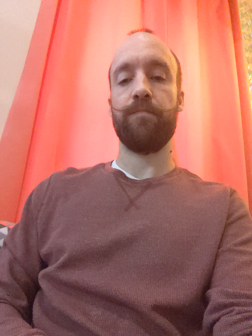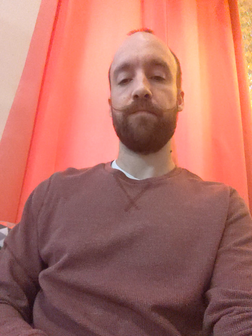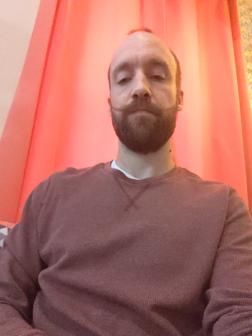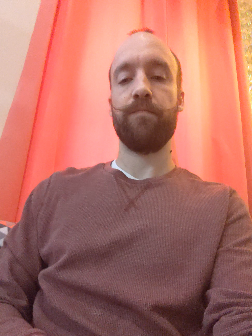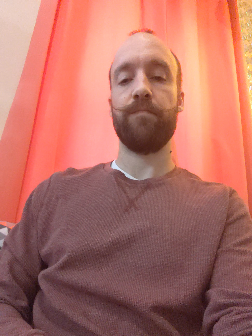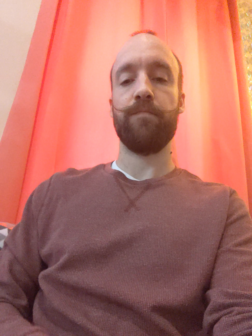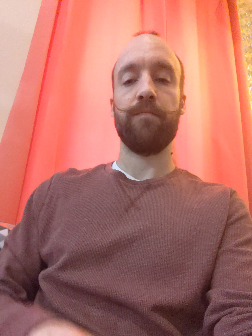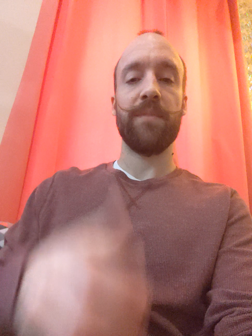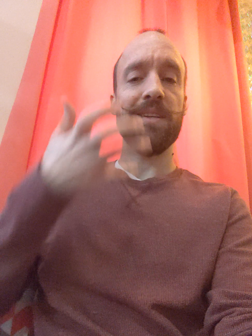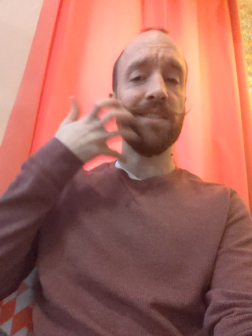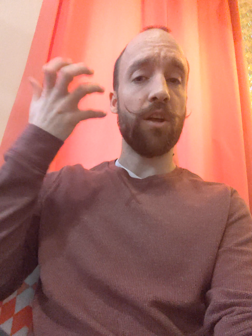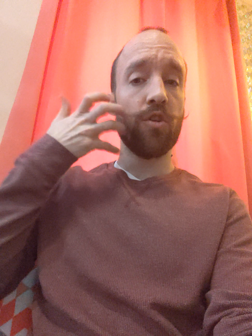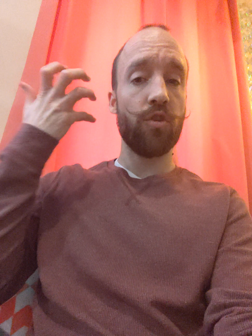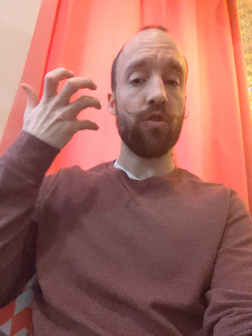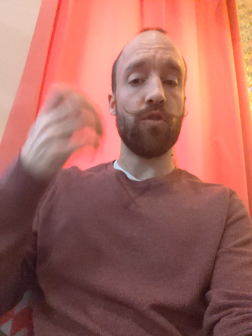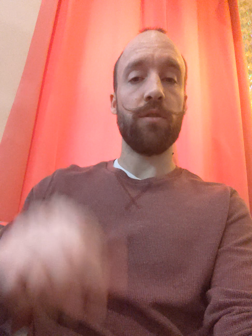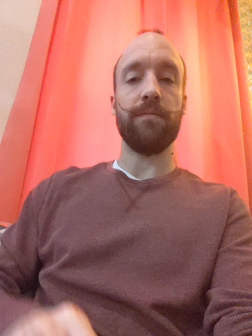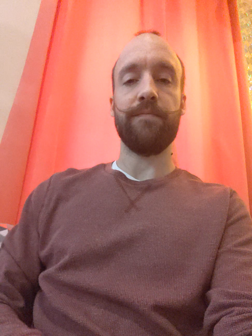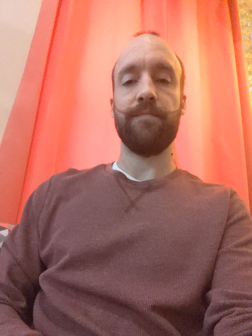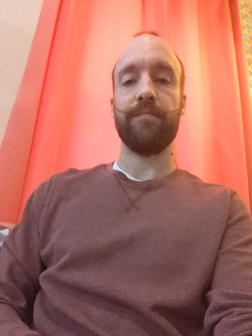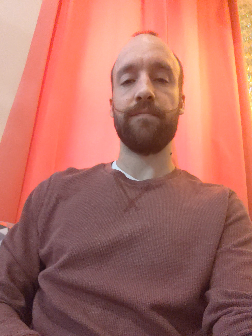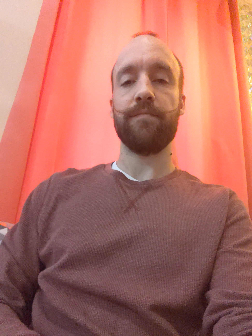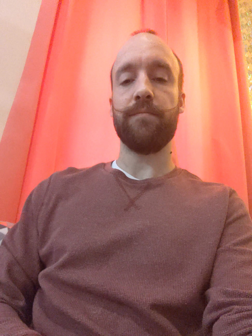tiger